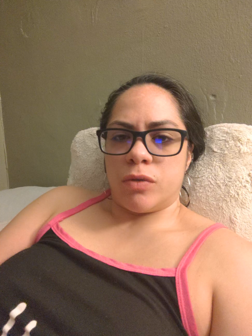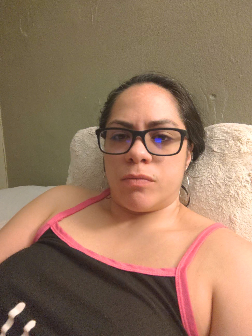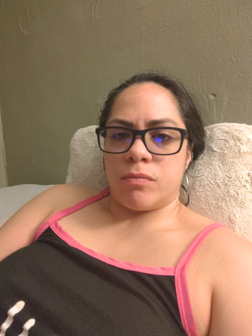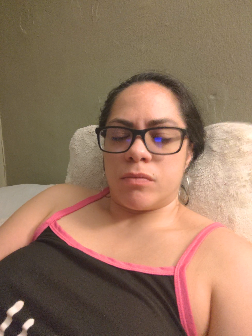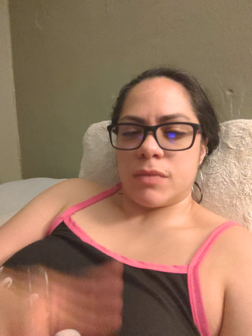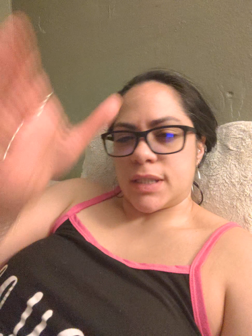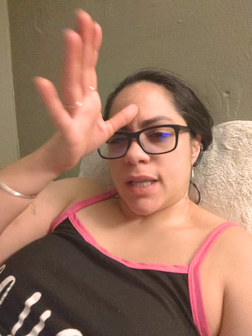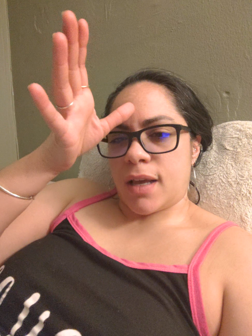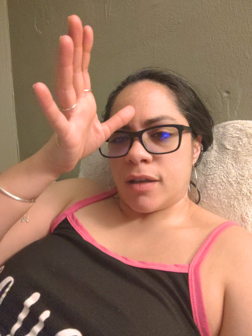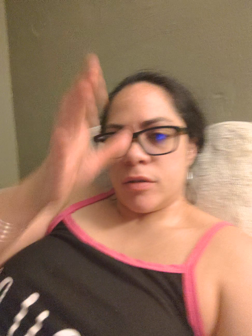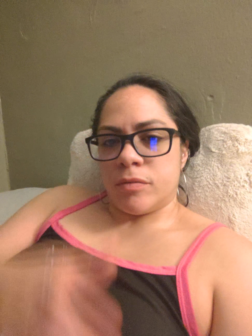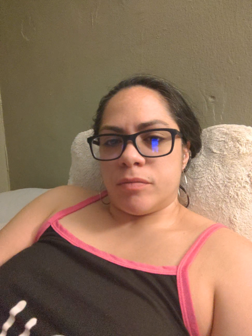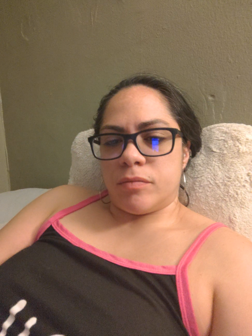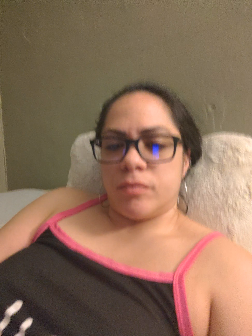dad